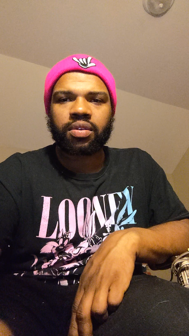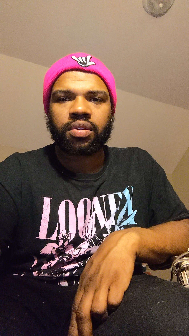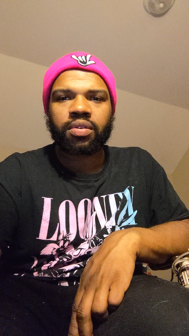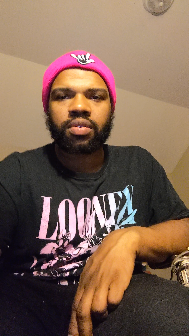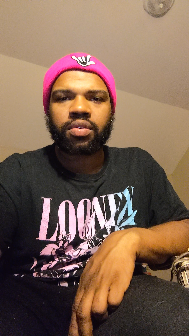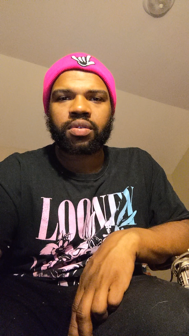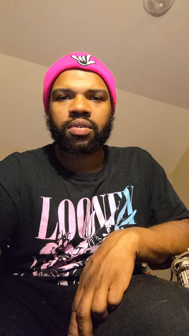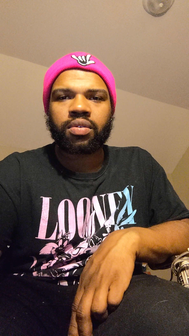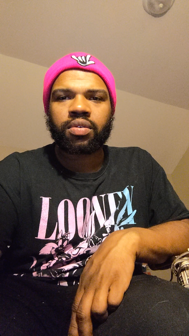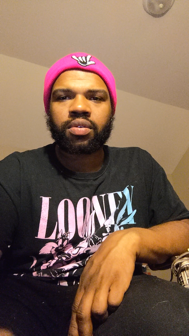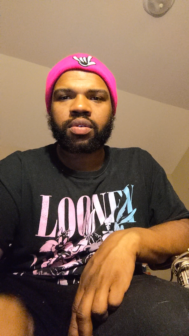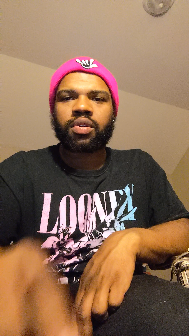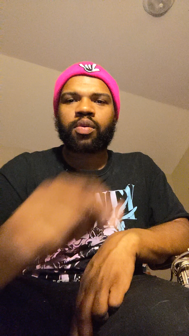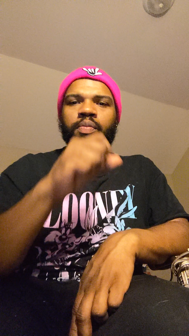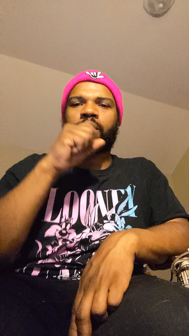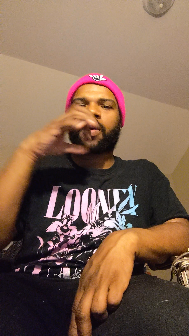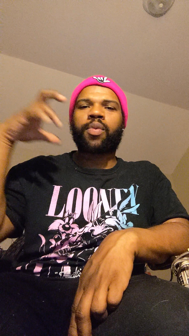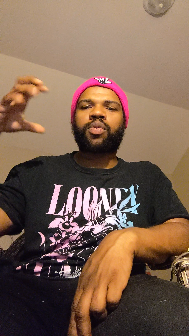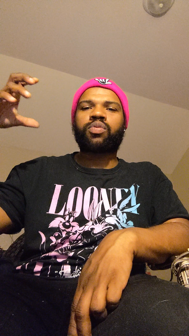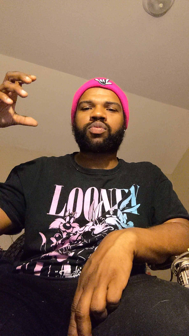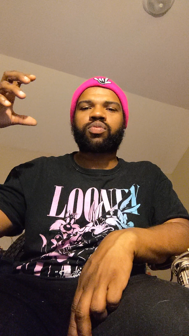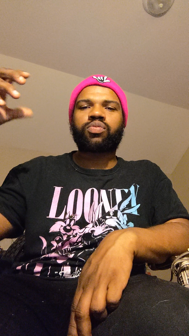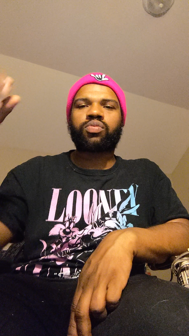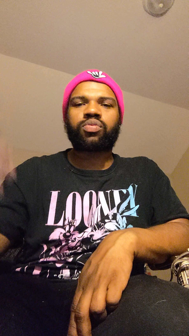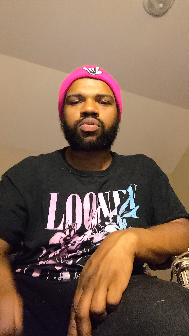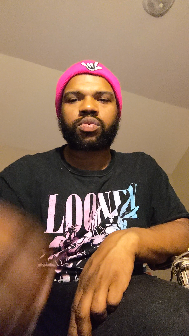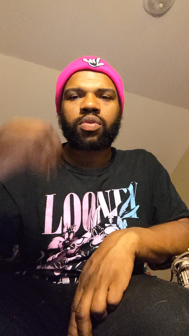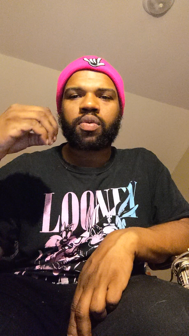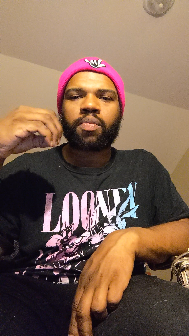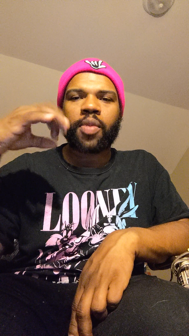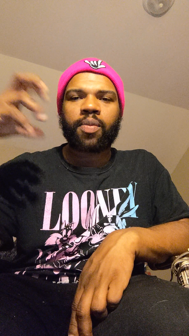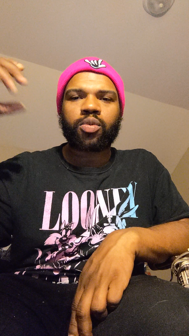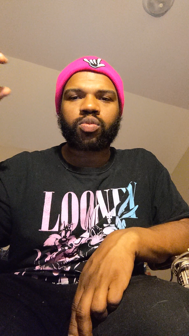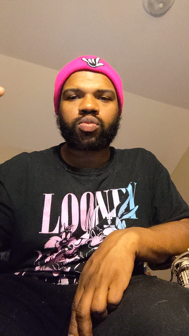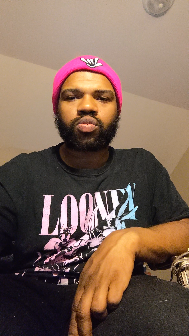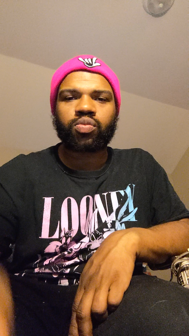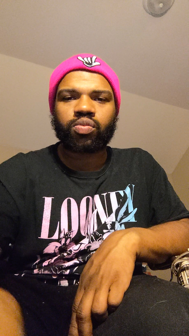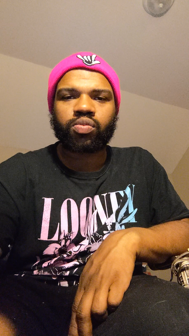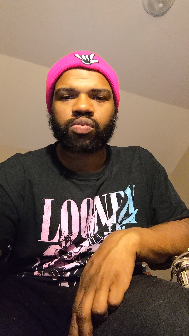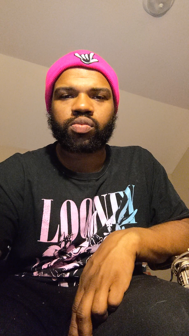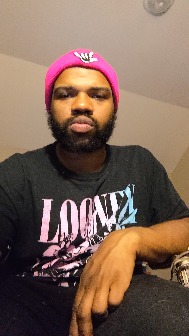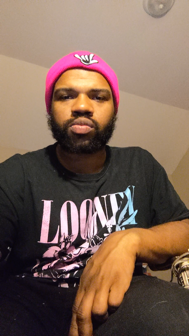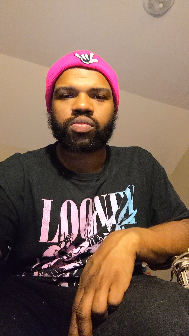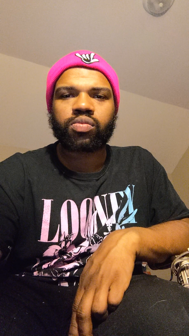bubbles